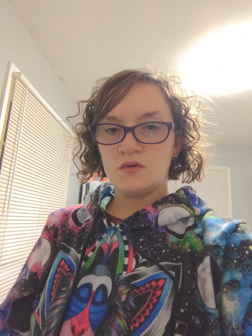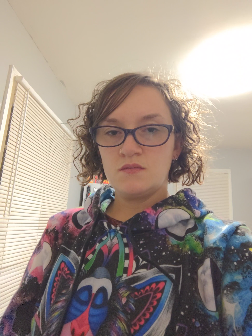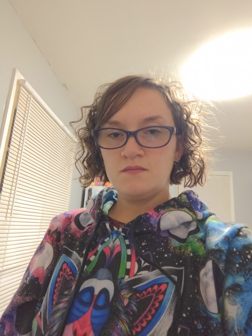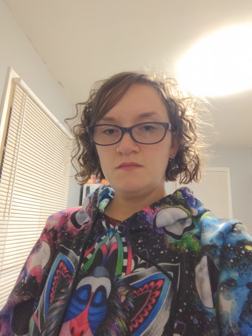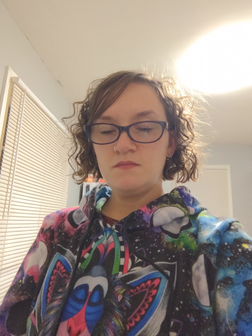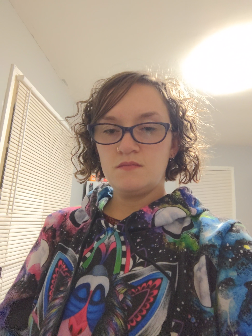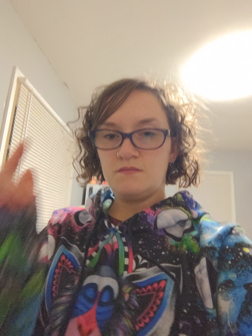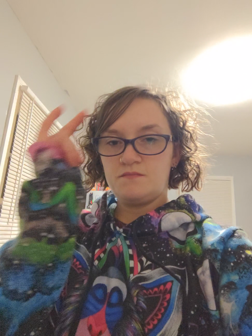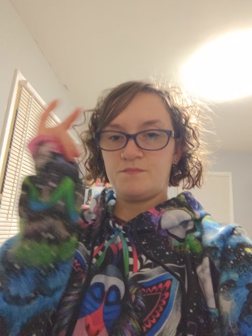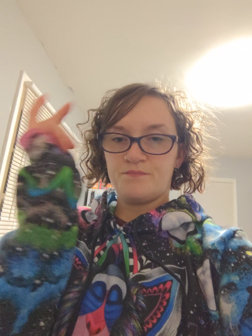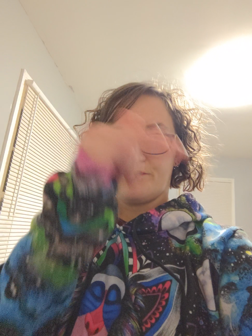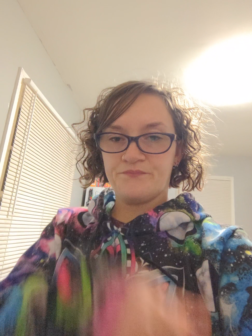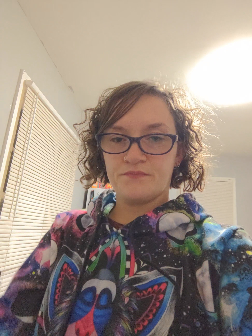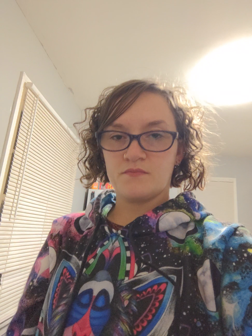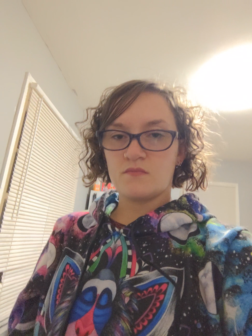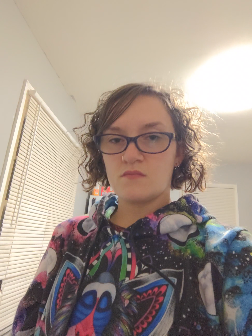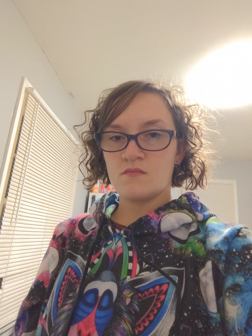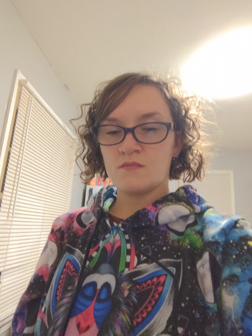airplane